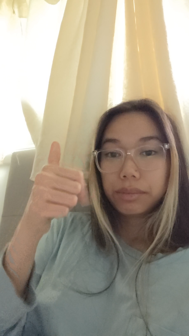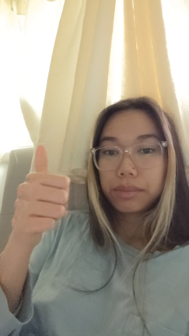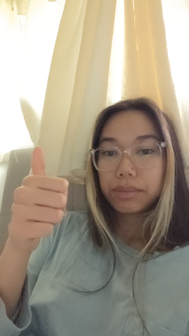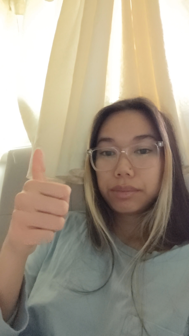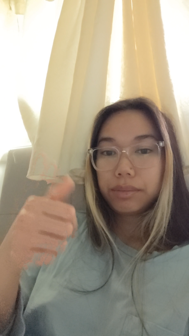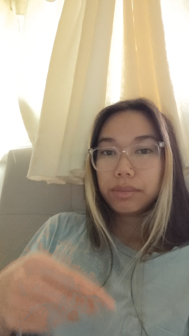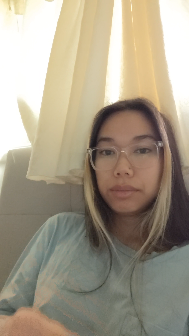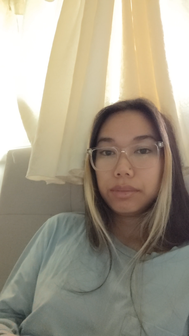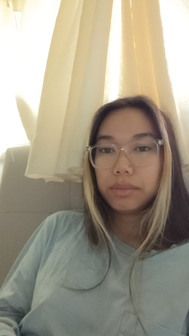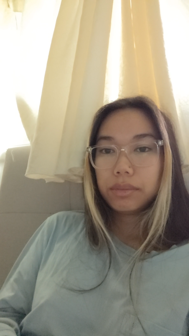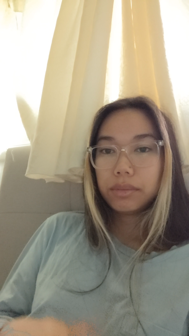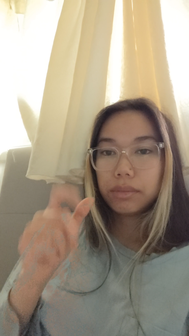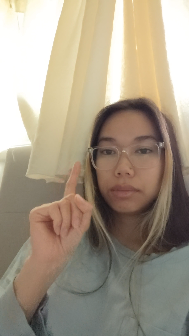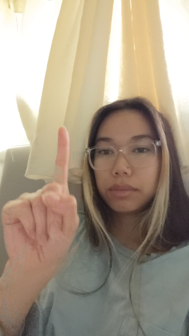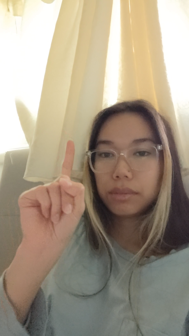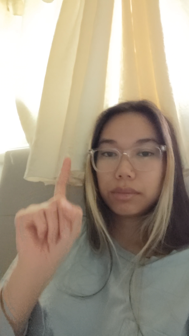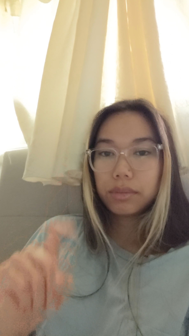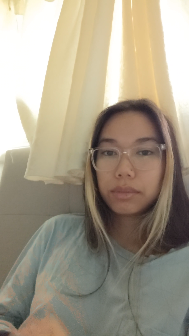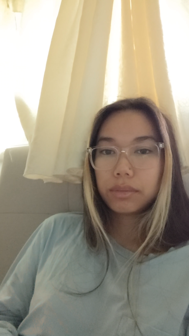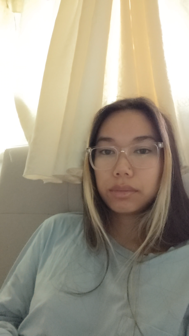bump